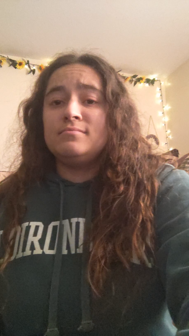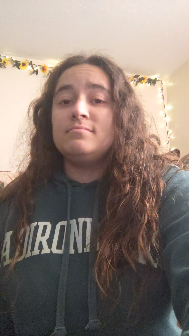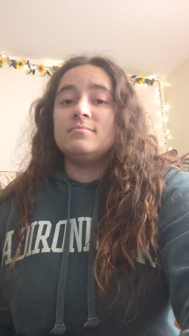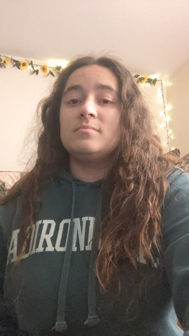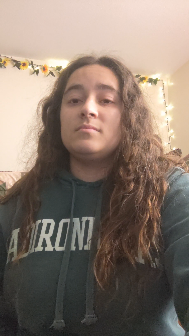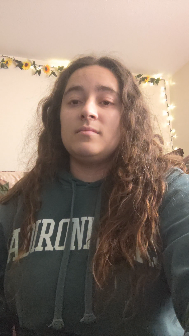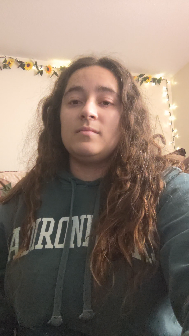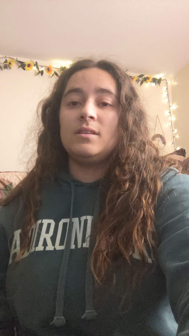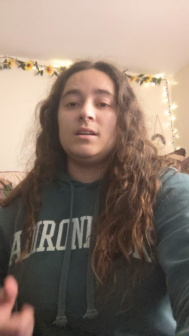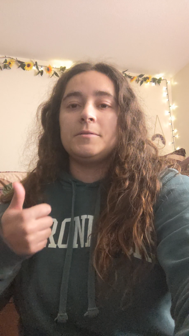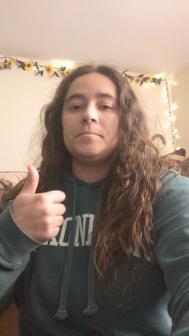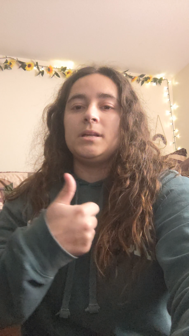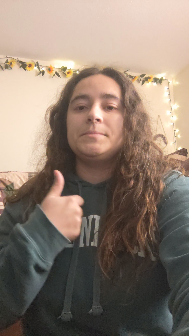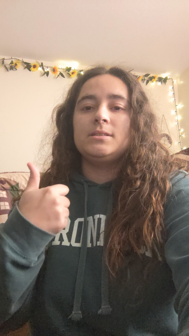basement